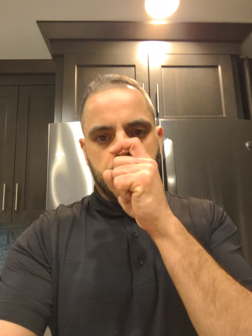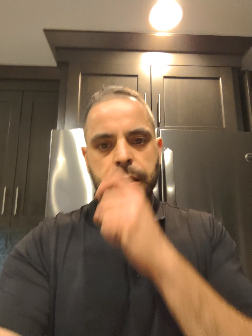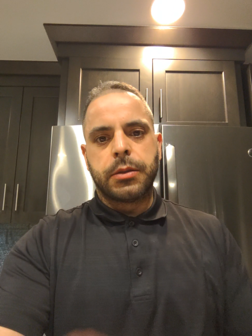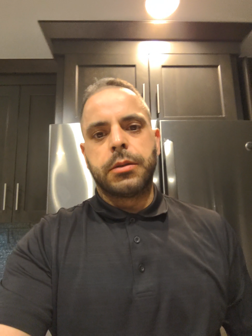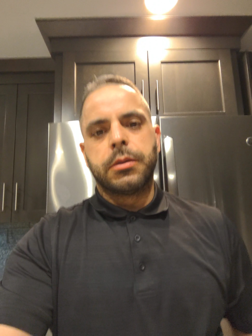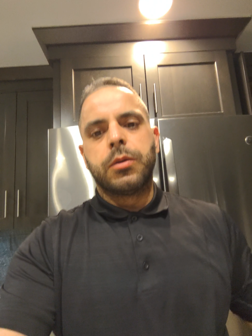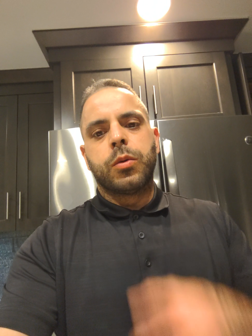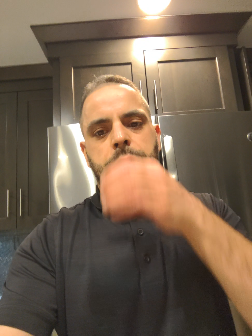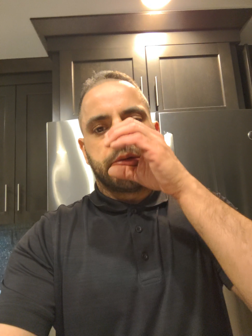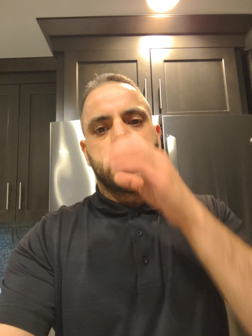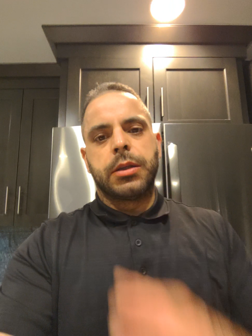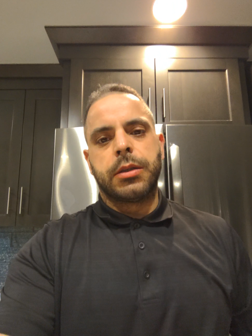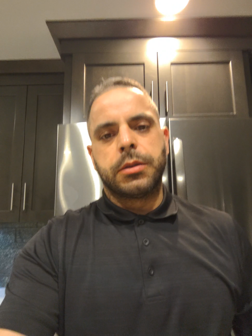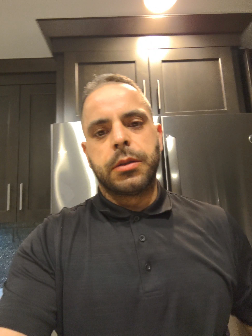drink